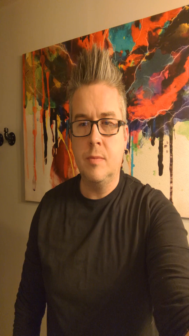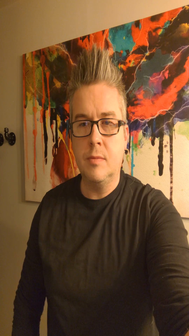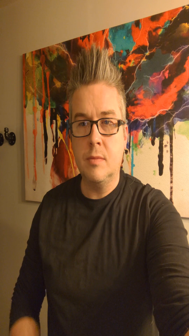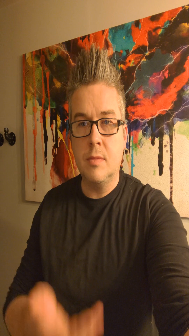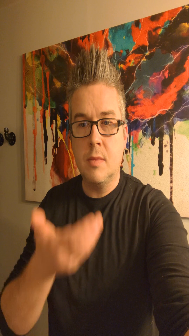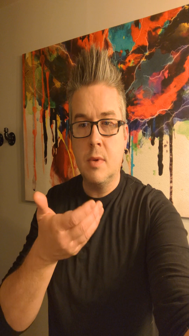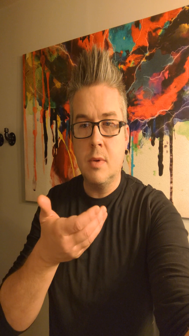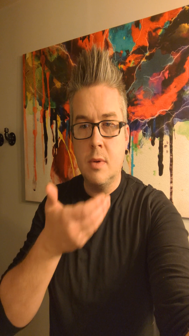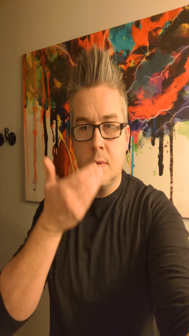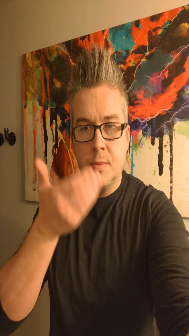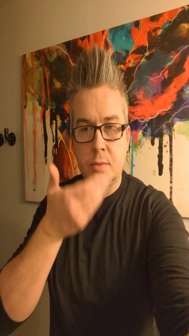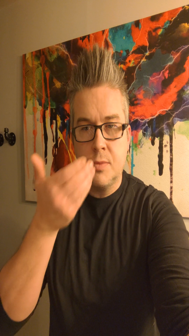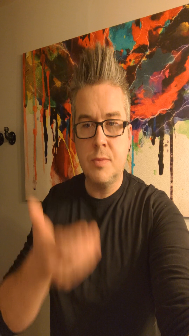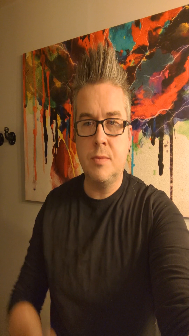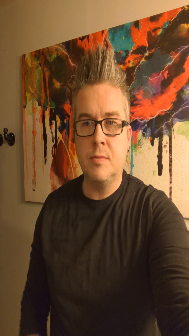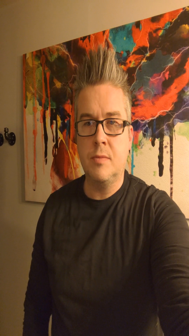cereal